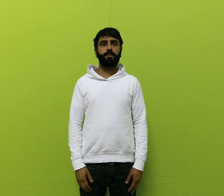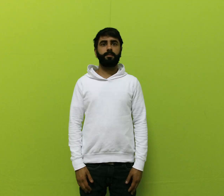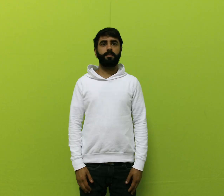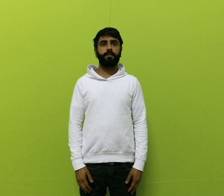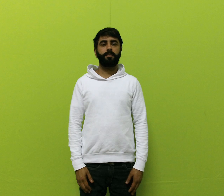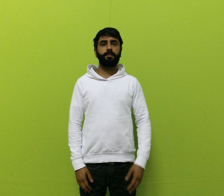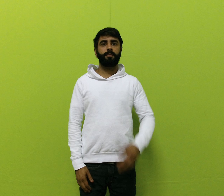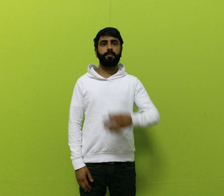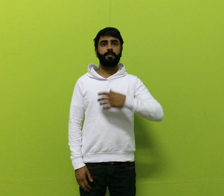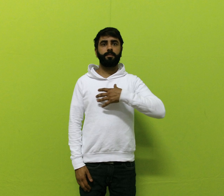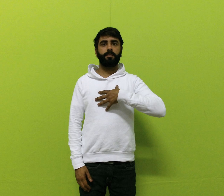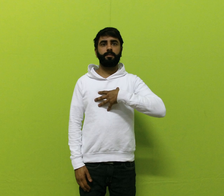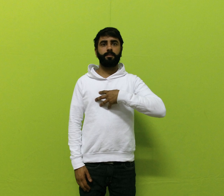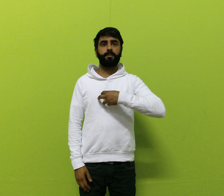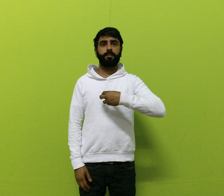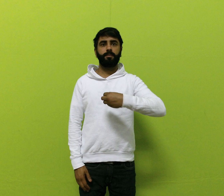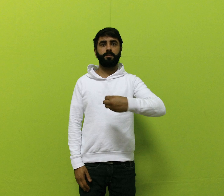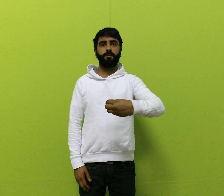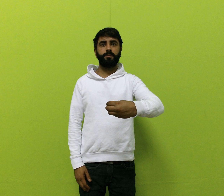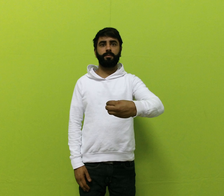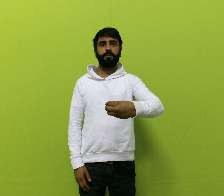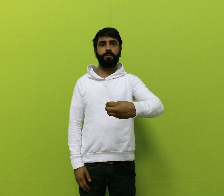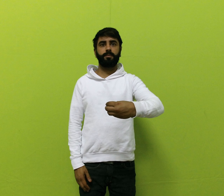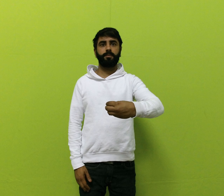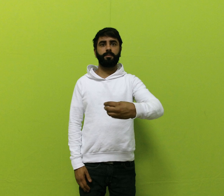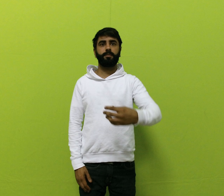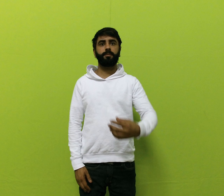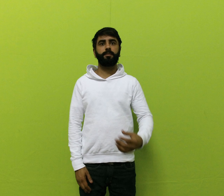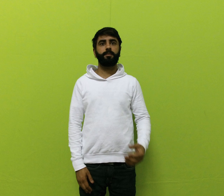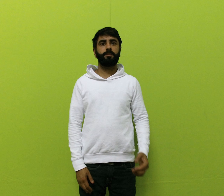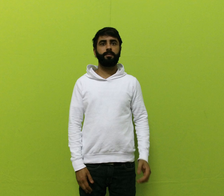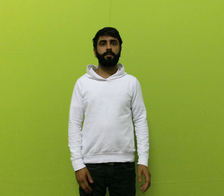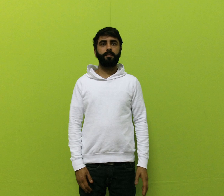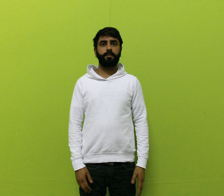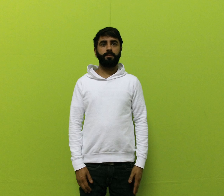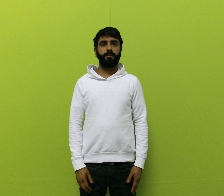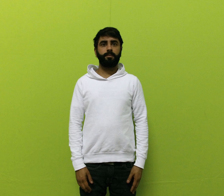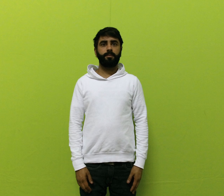filho